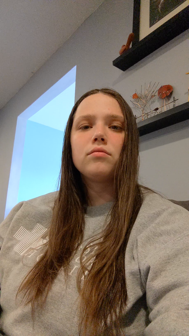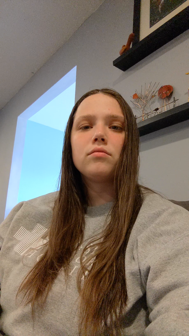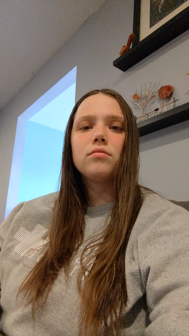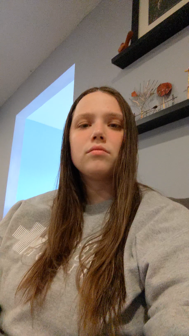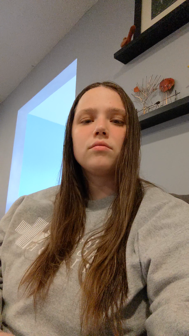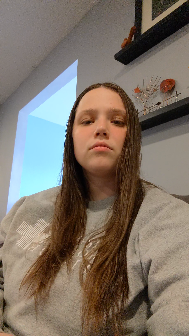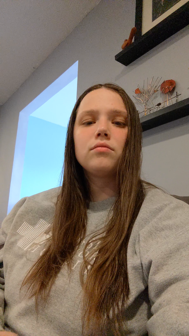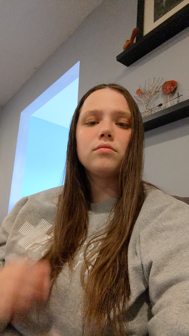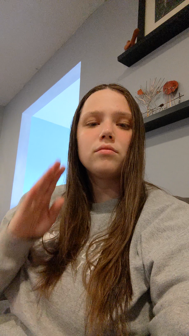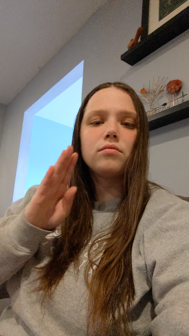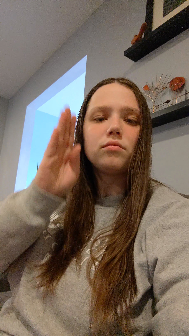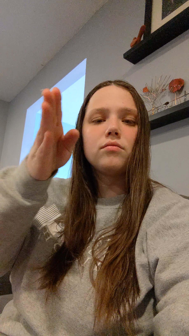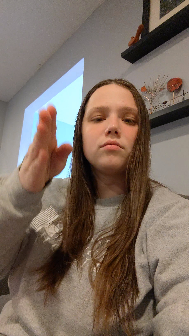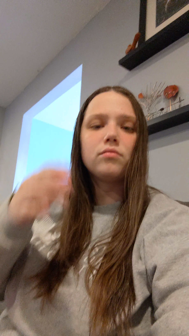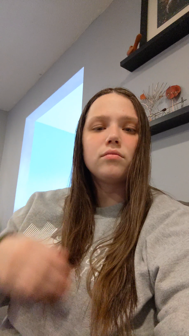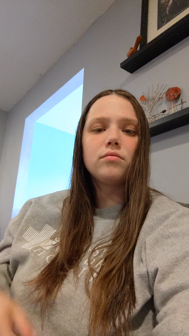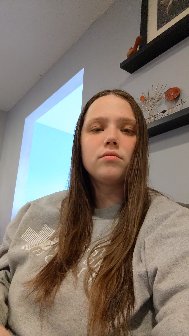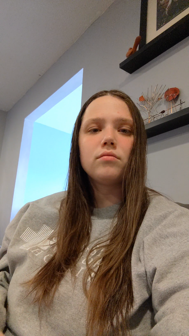over